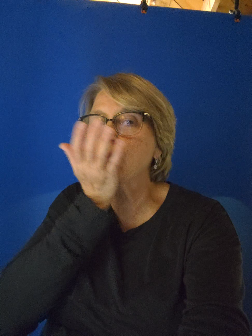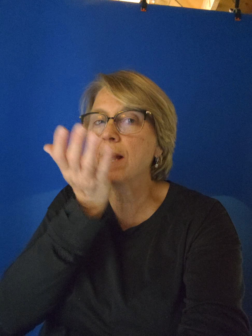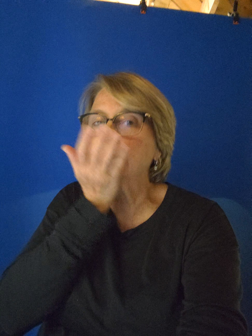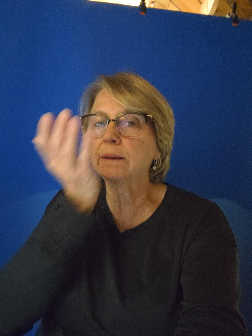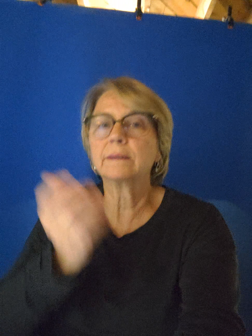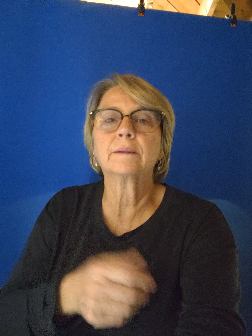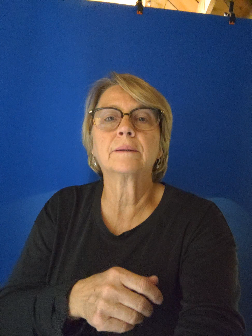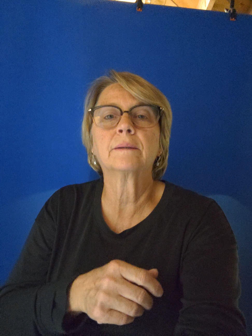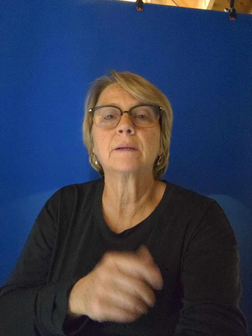grass